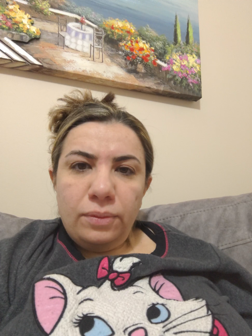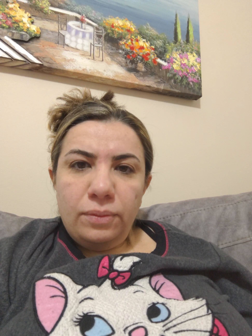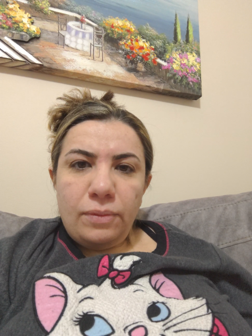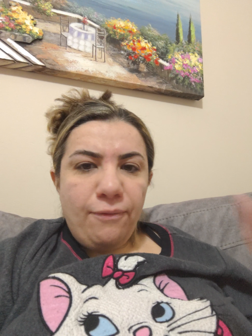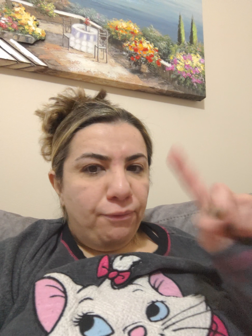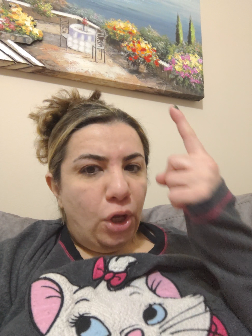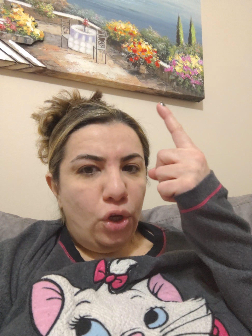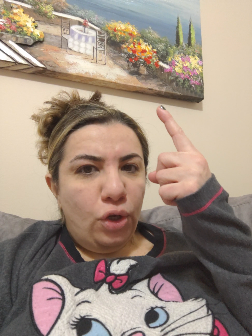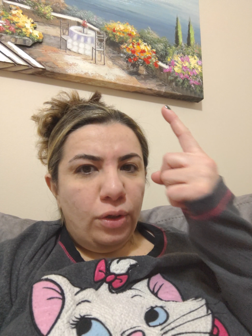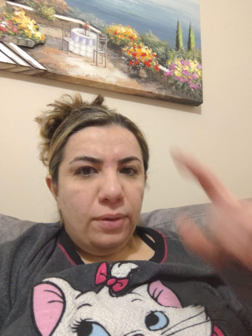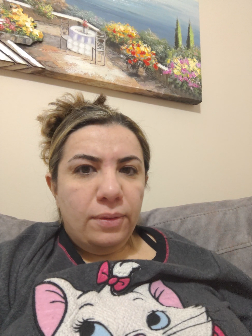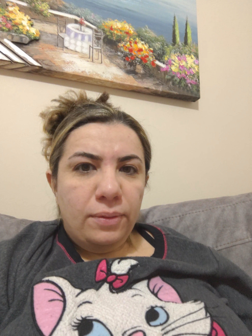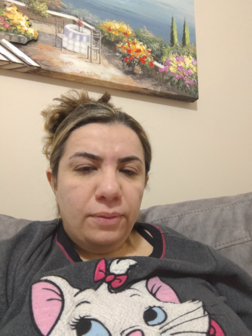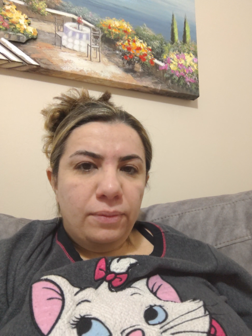first